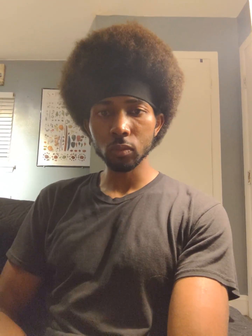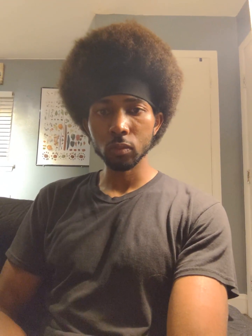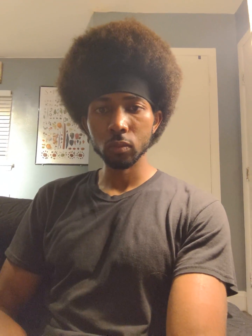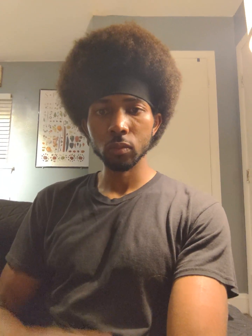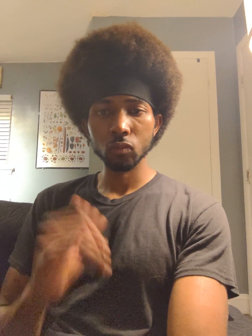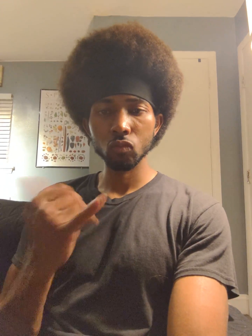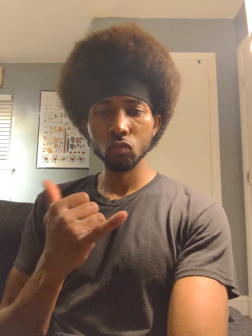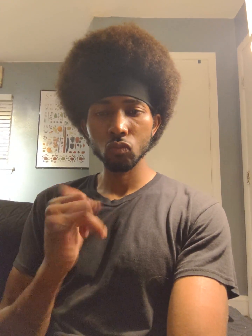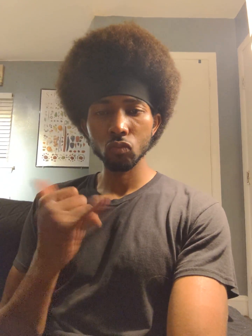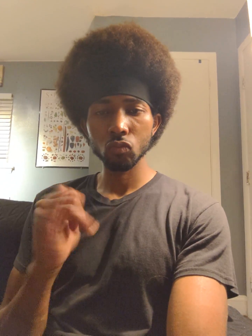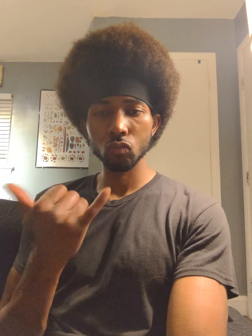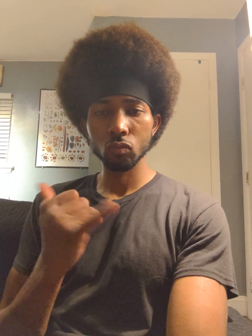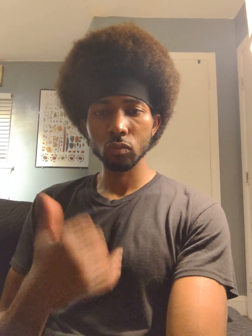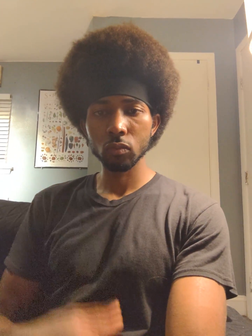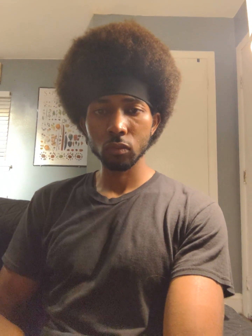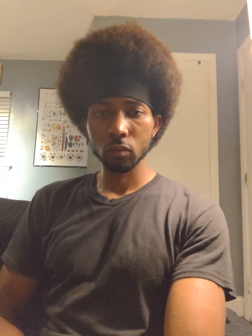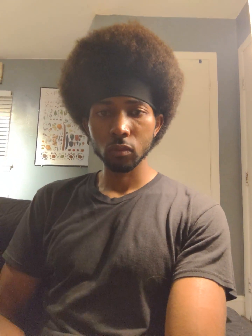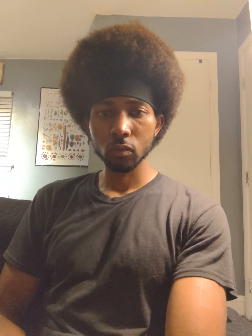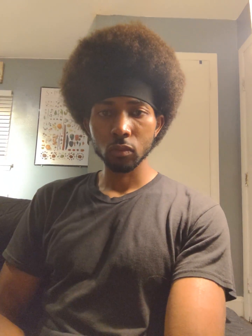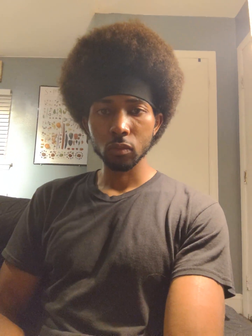party